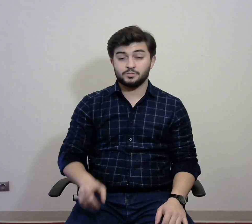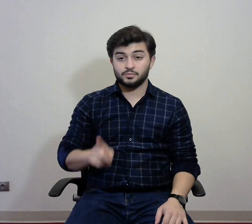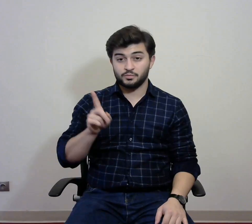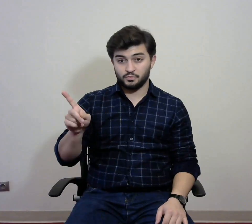O